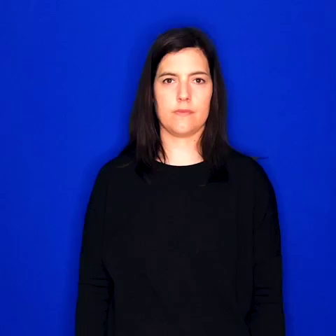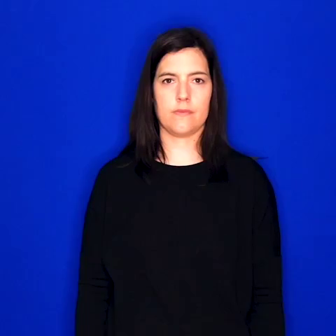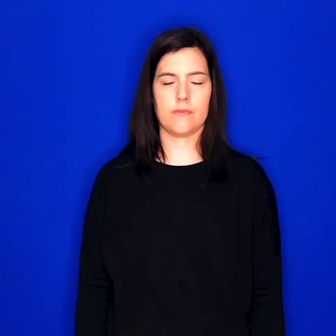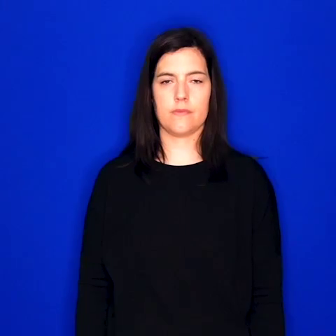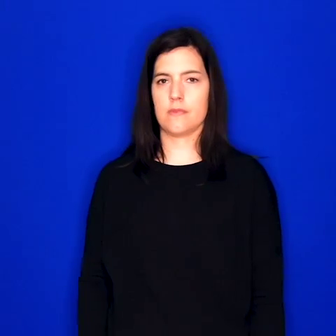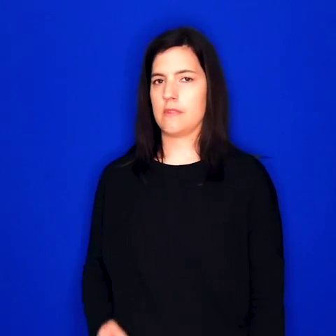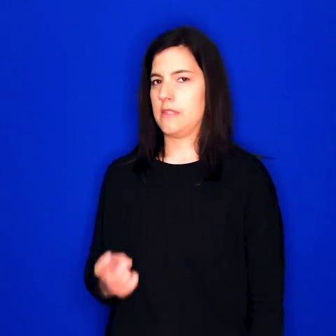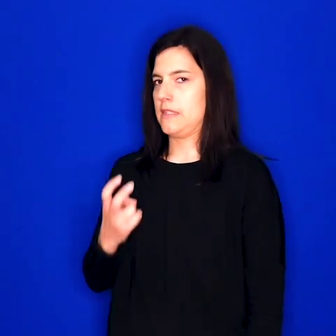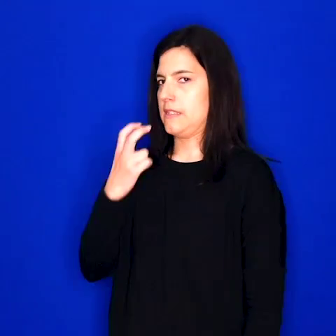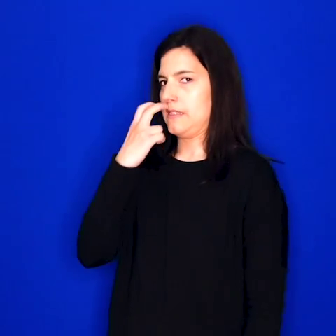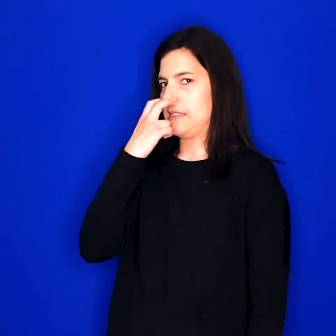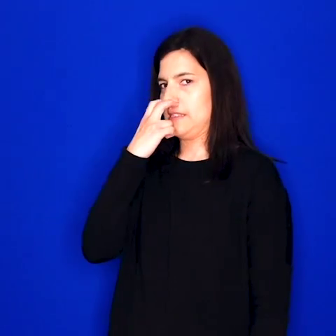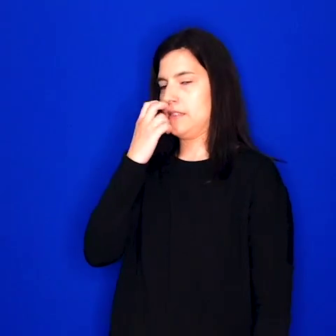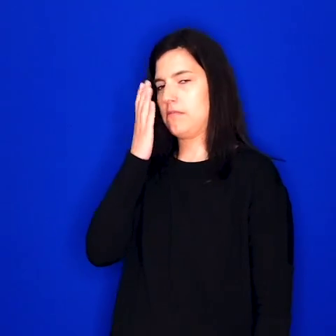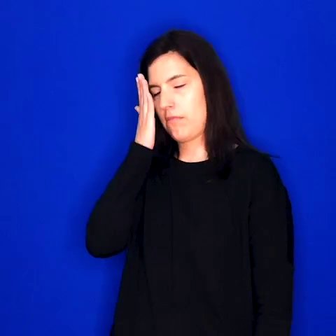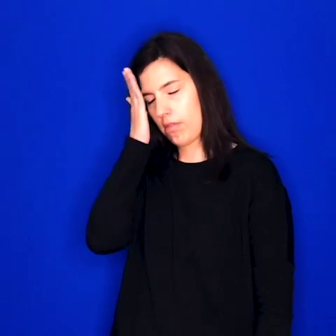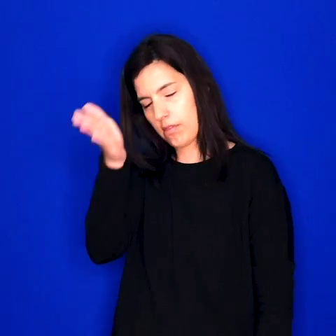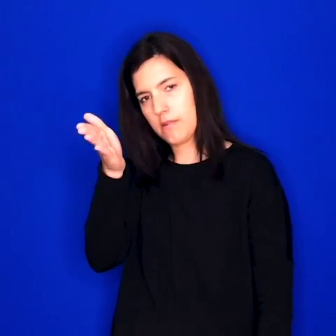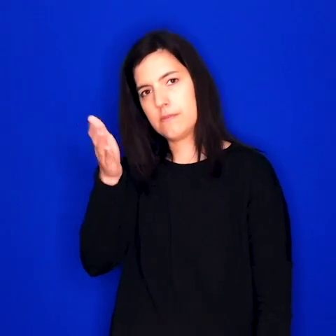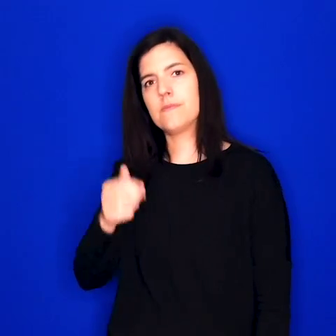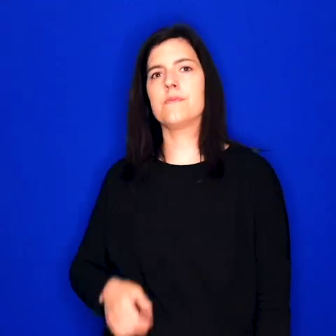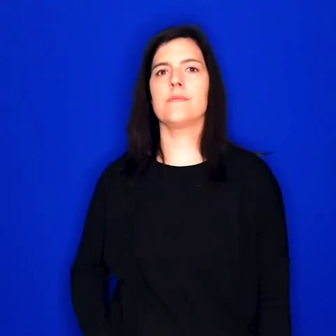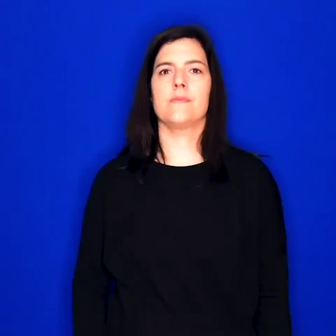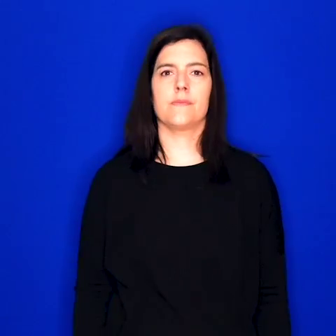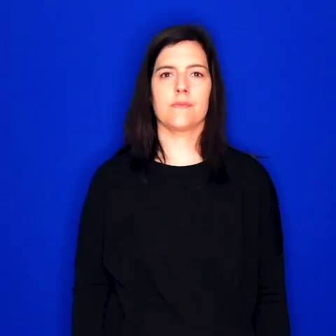canula nasal dormirse